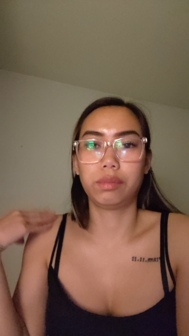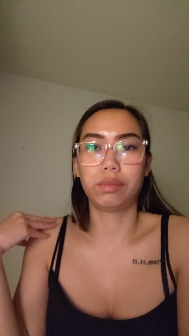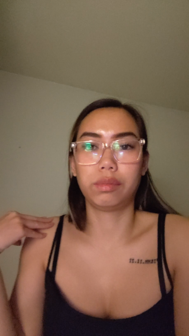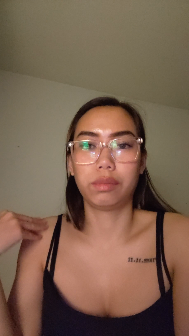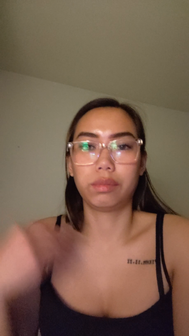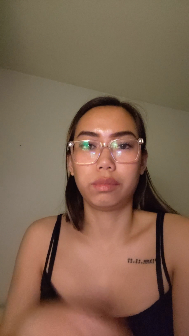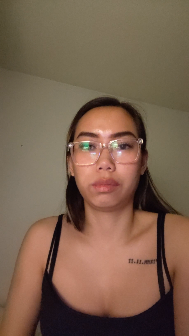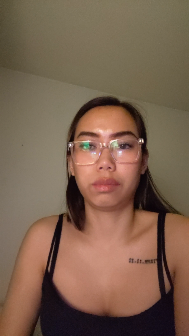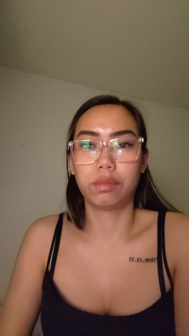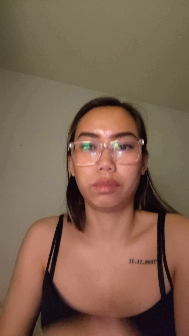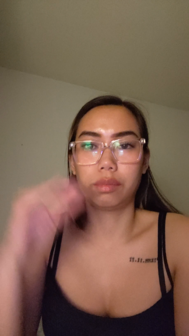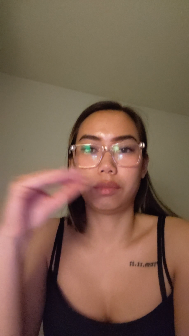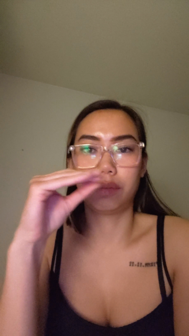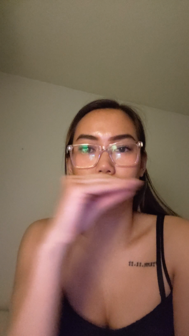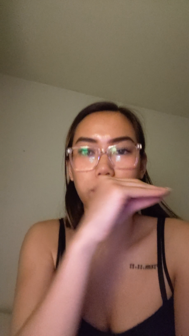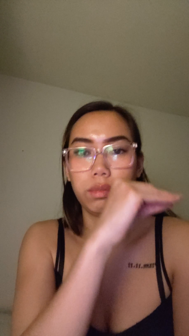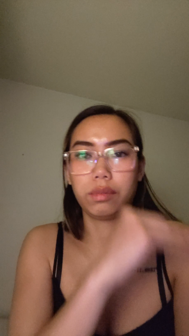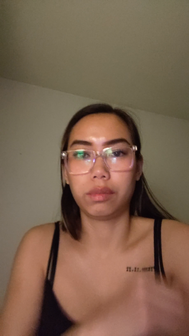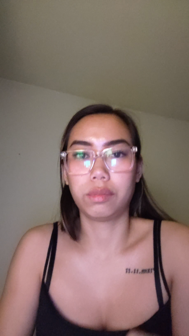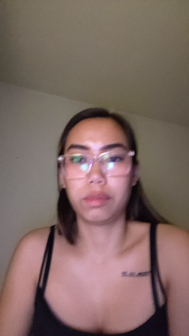dinosaur